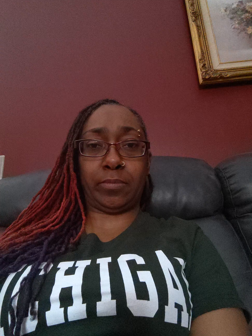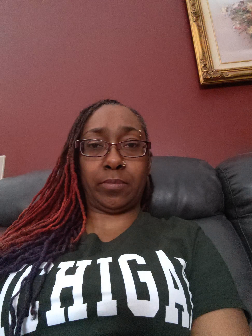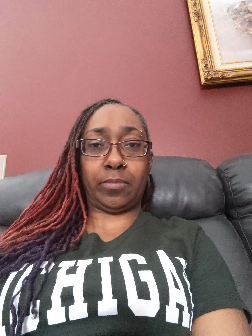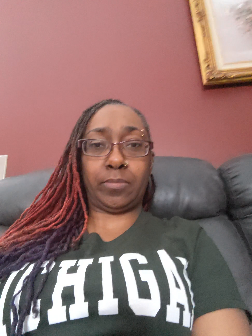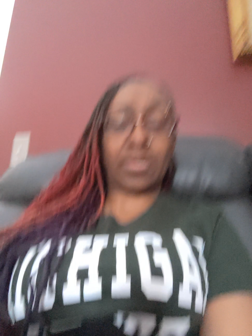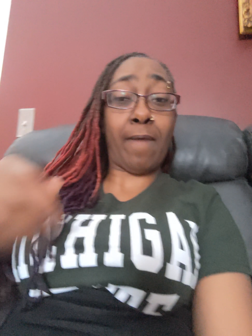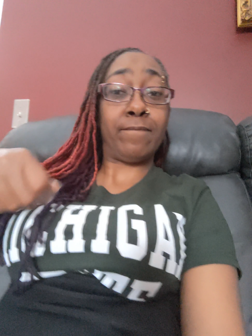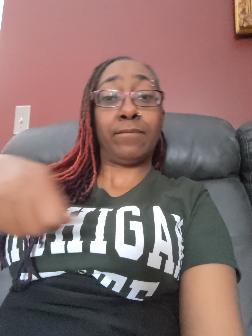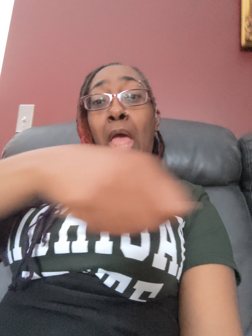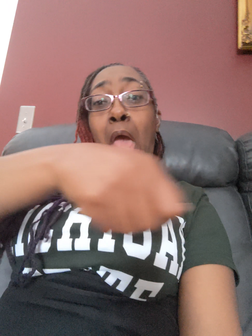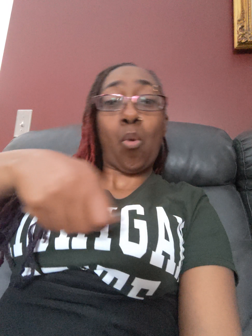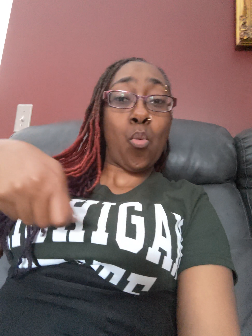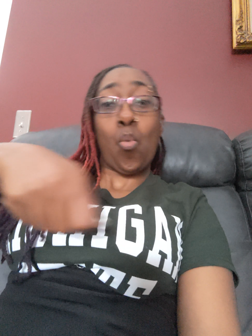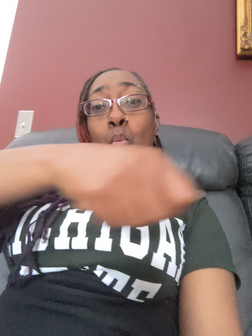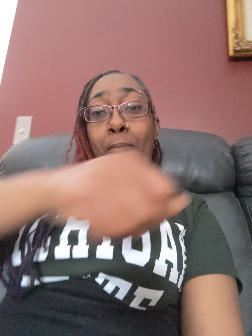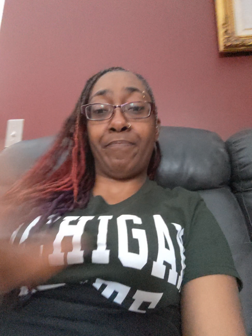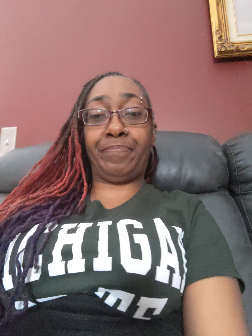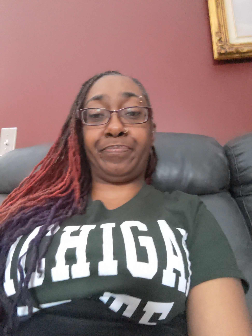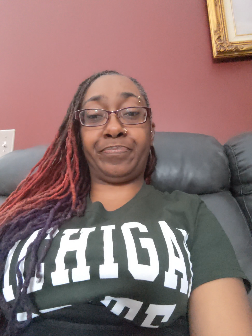vacuum